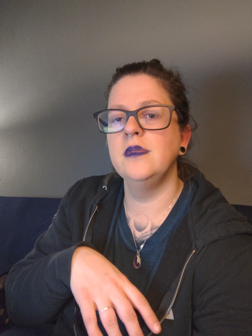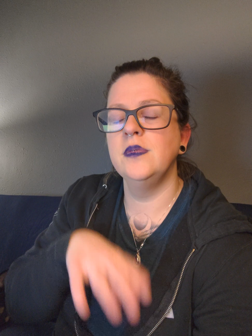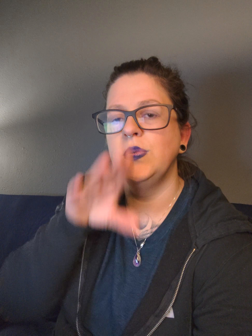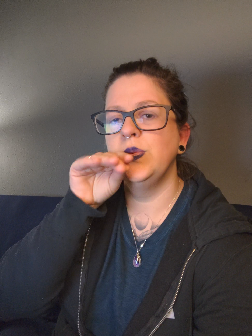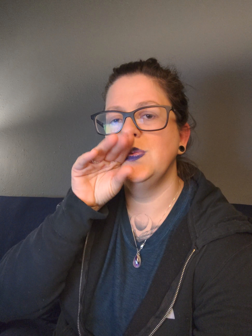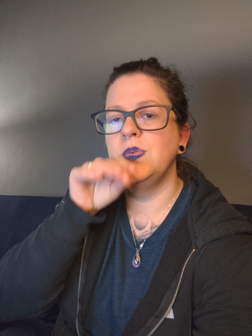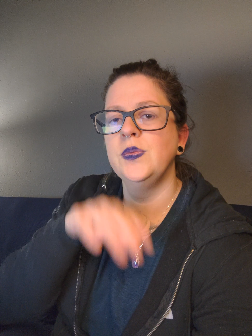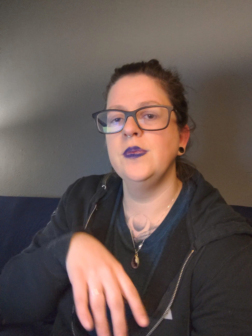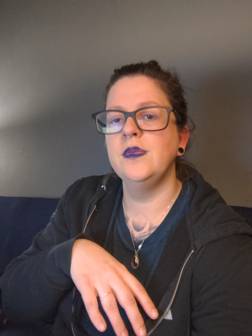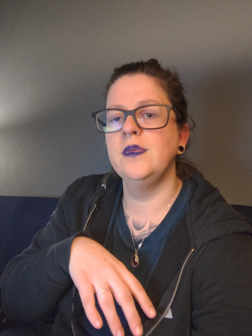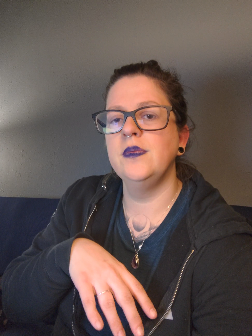goose